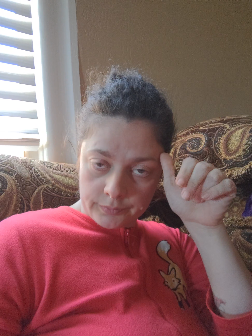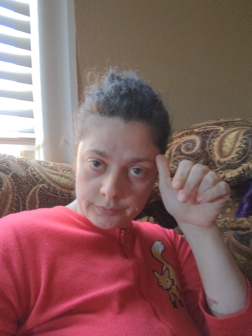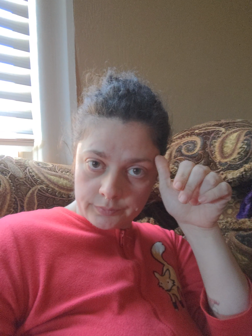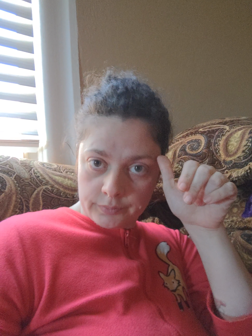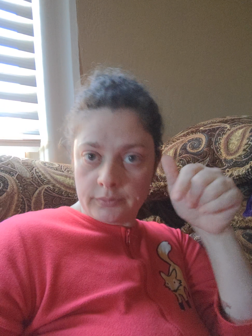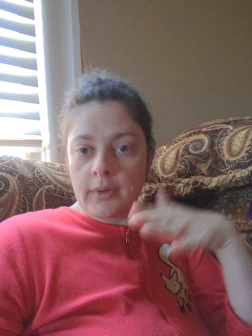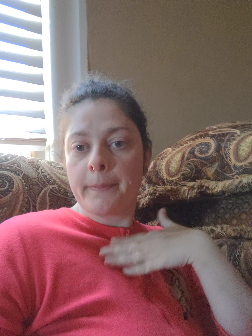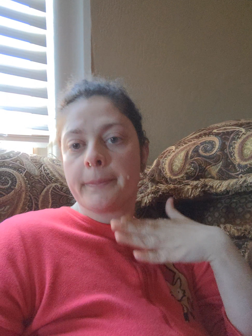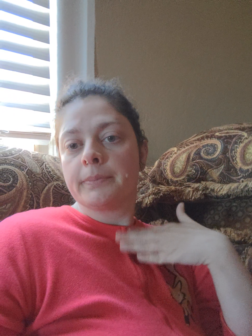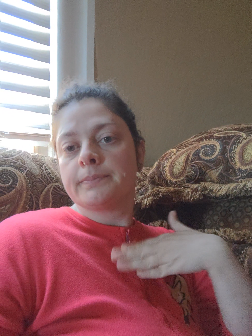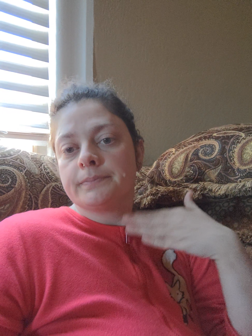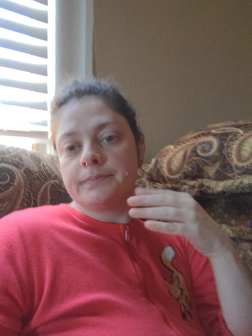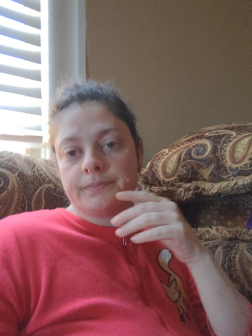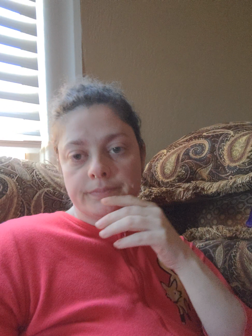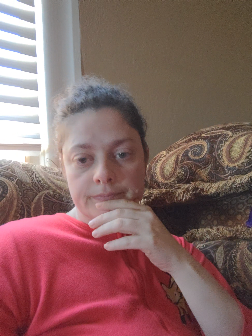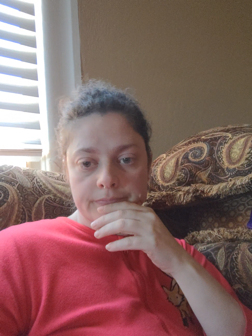happy